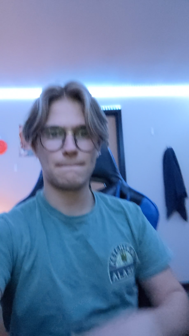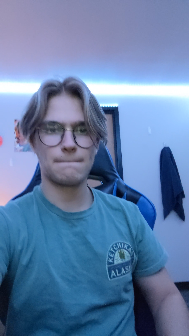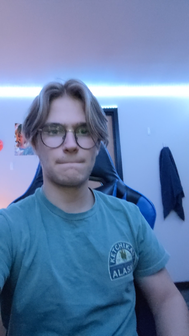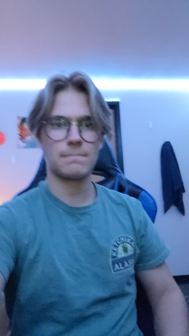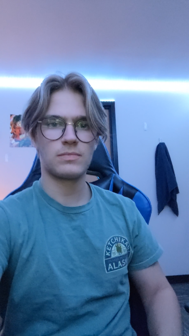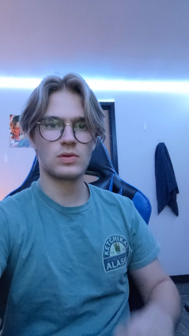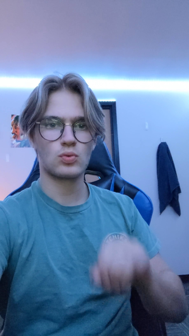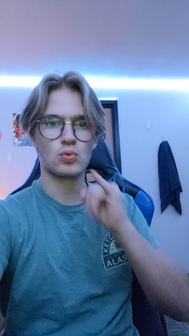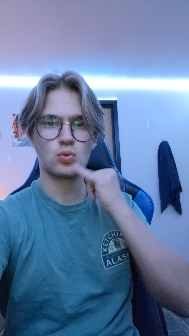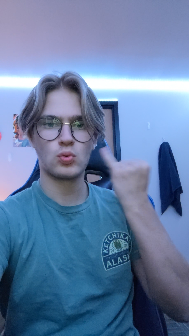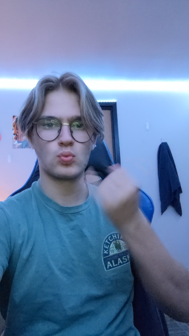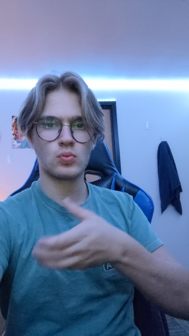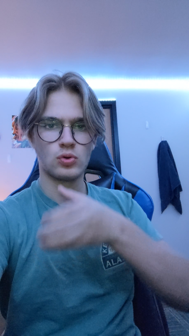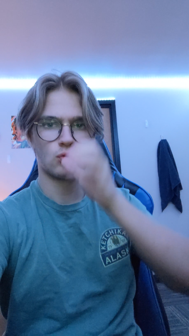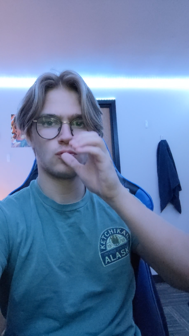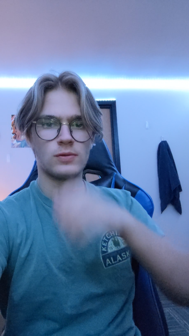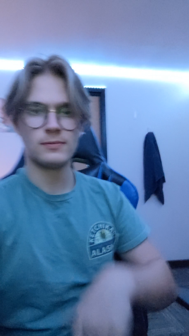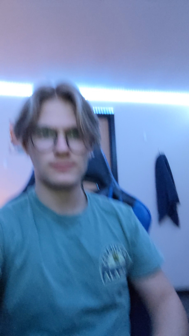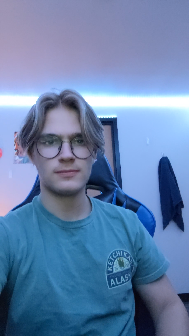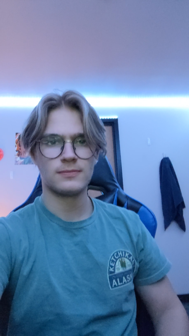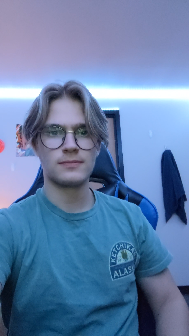juice